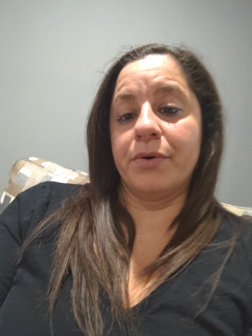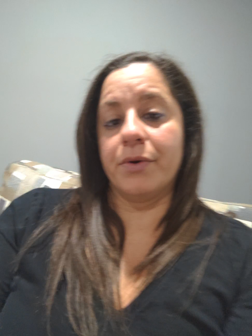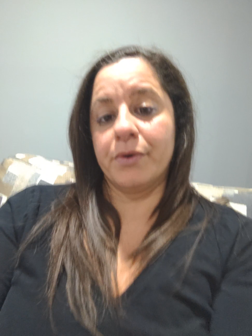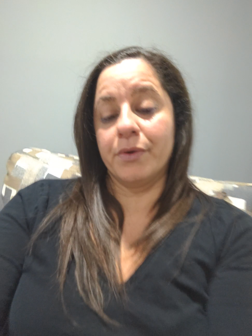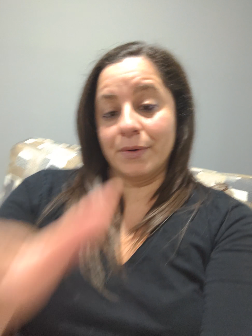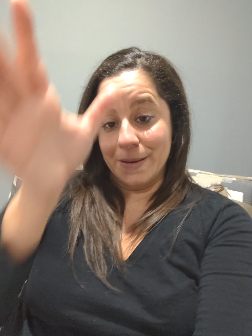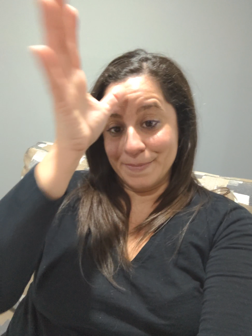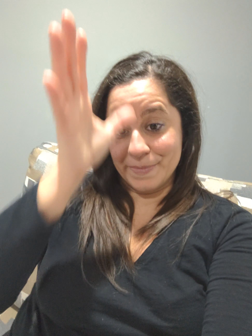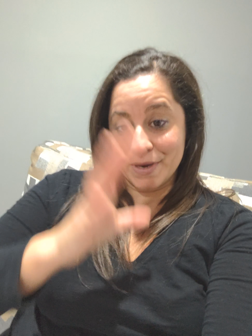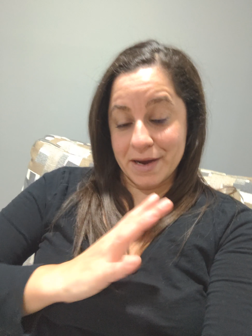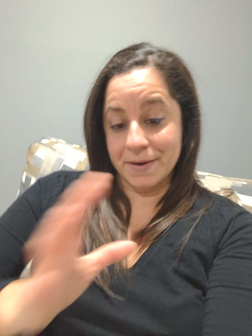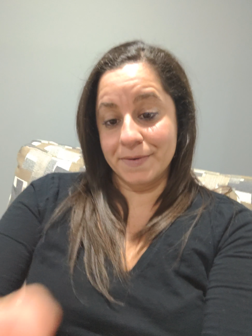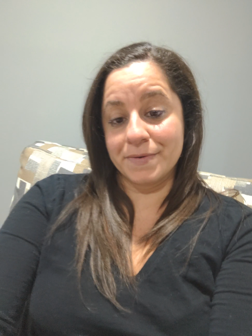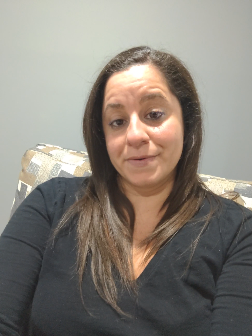man